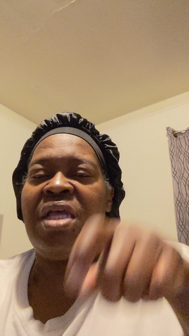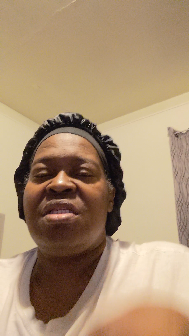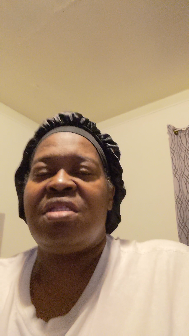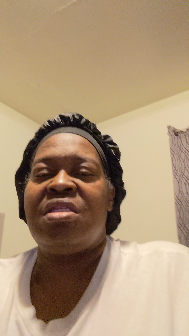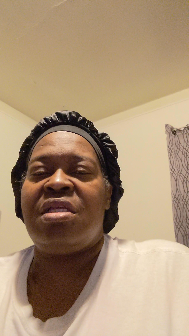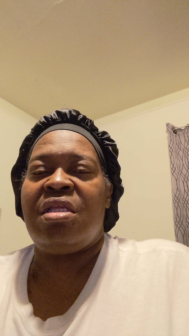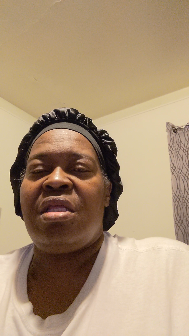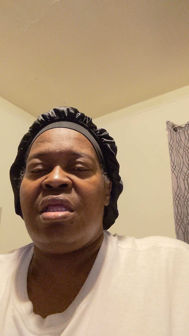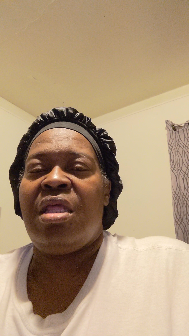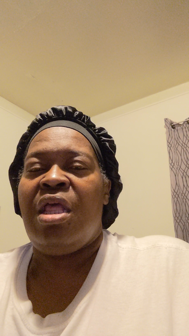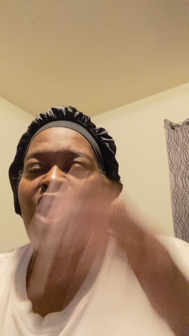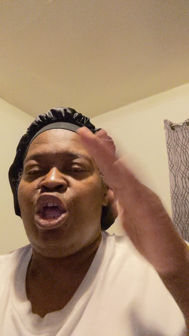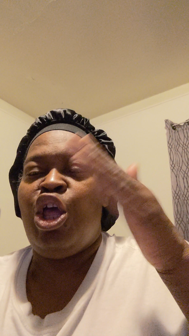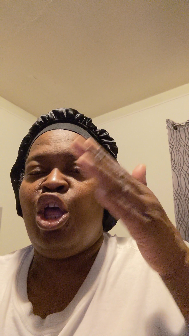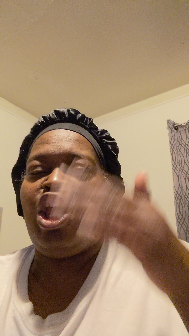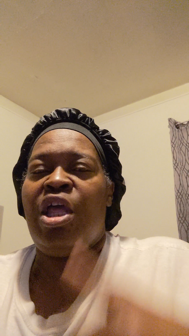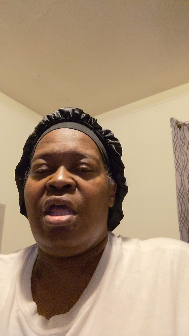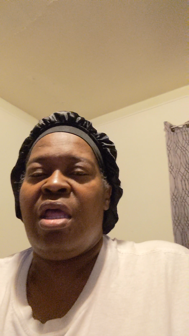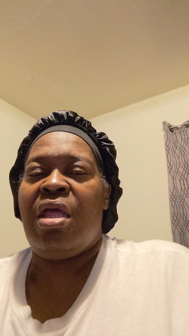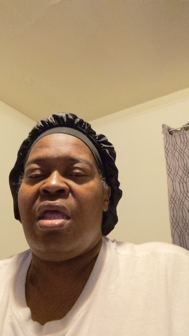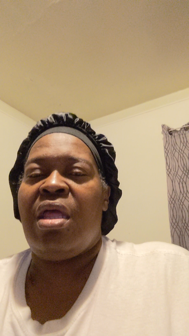cook